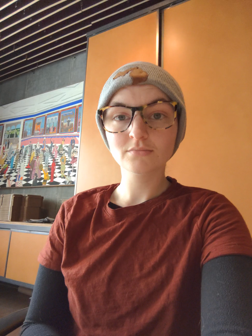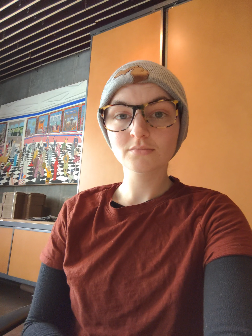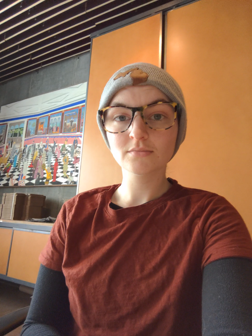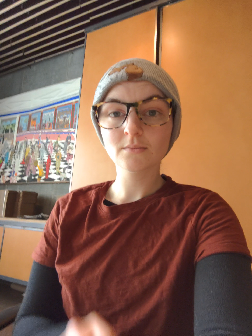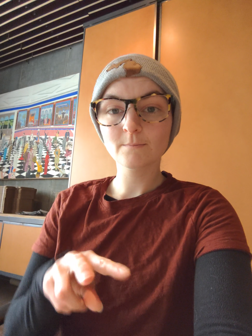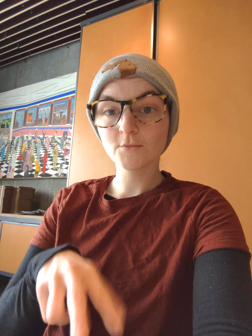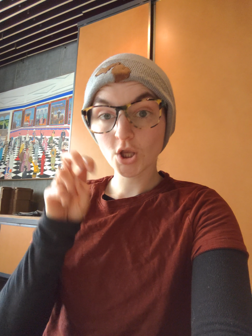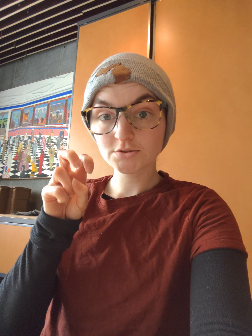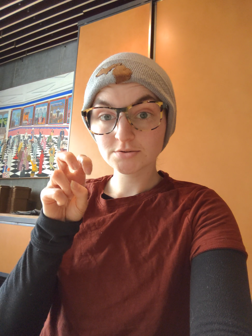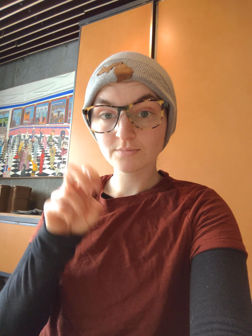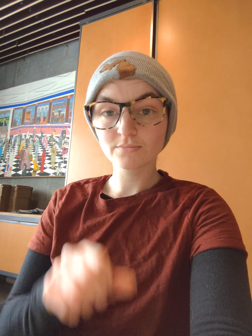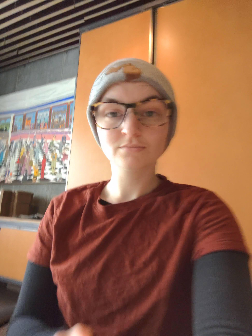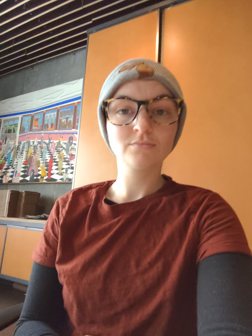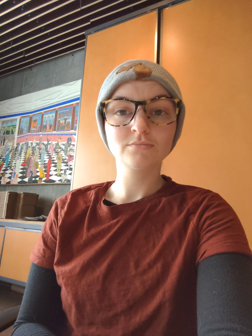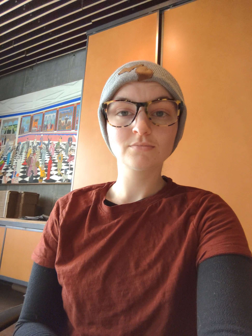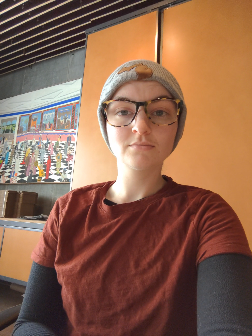jump